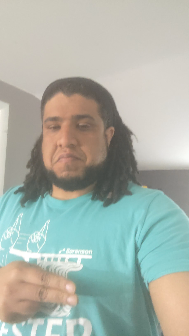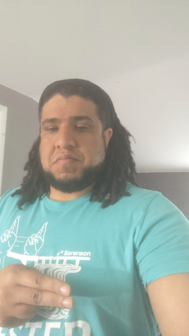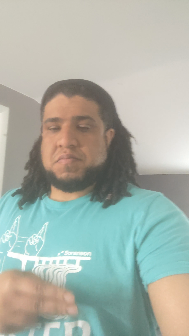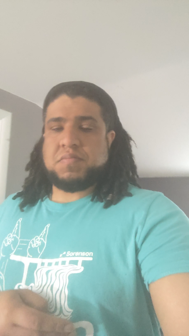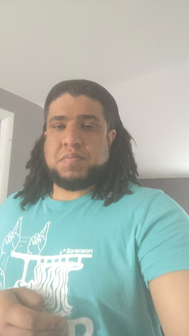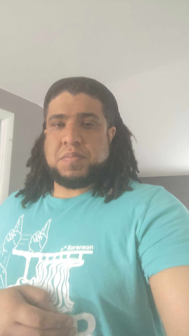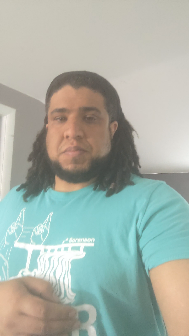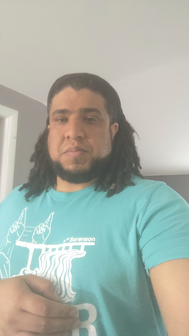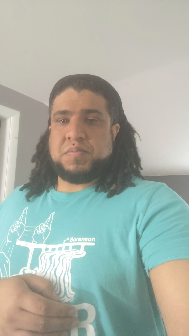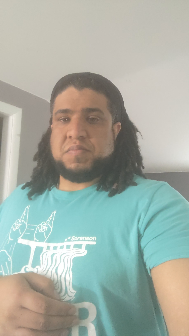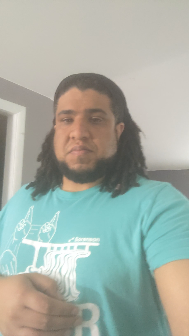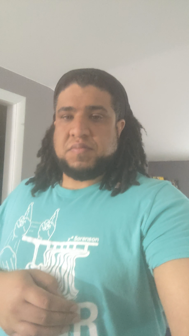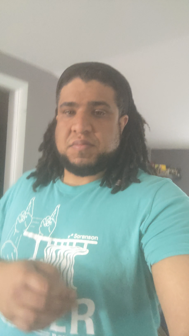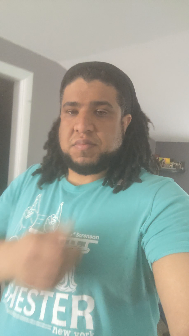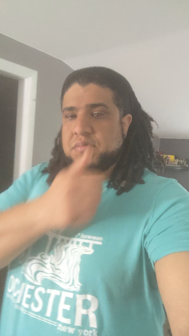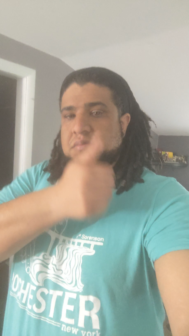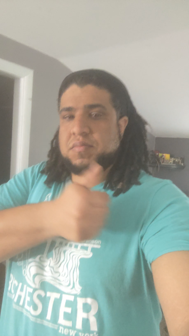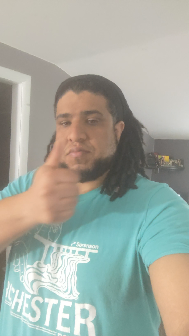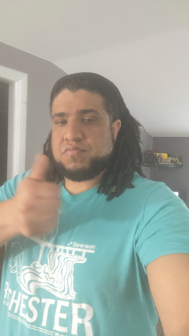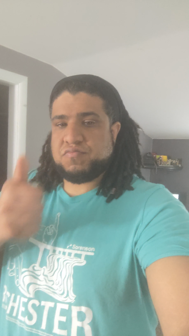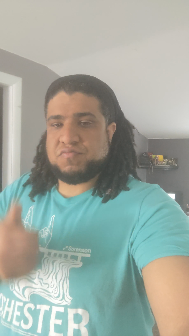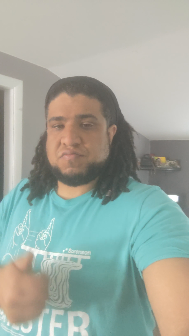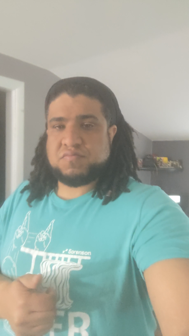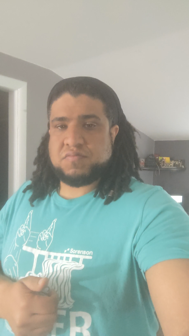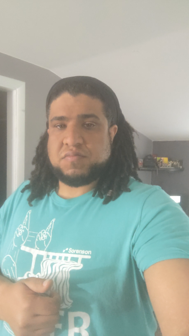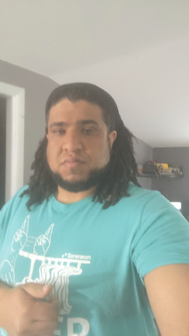each